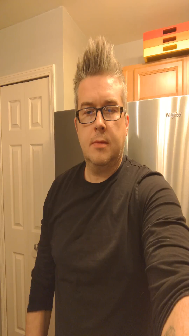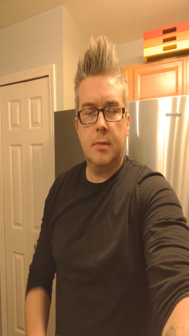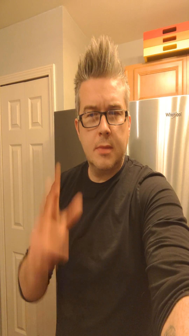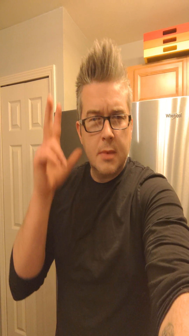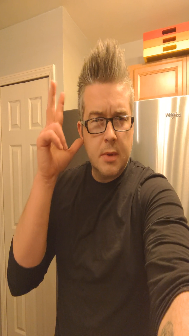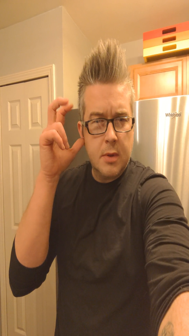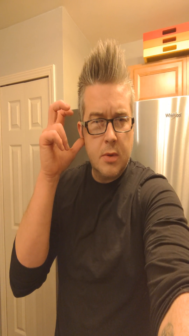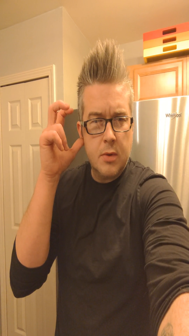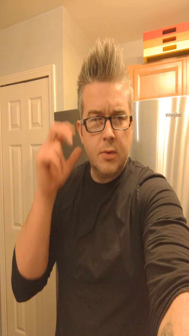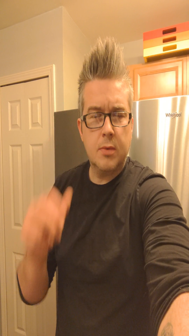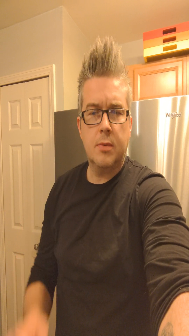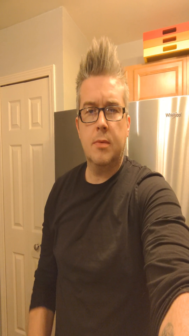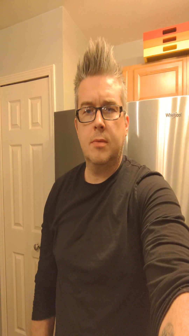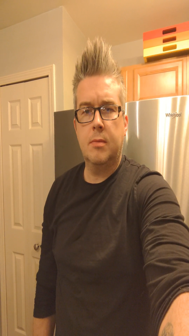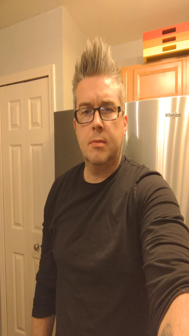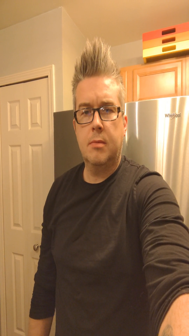hear